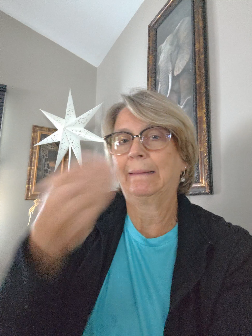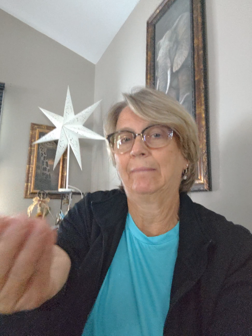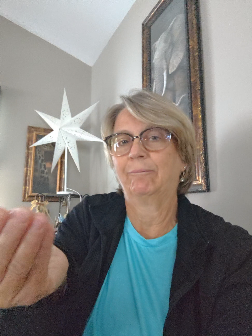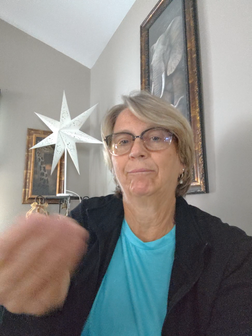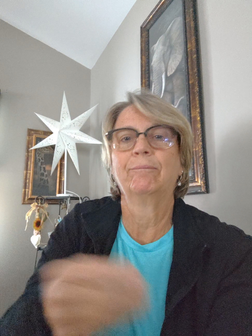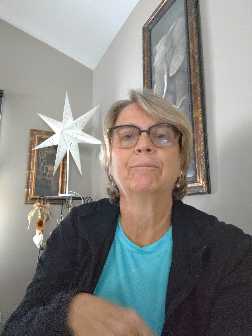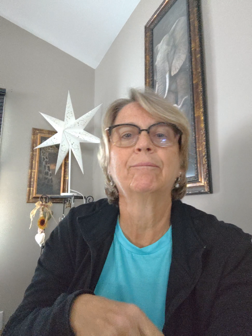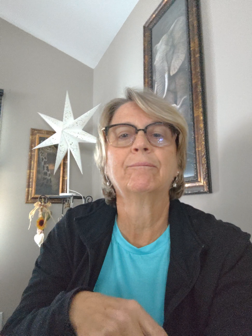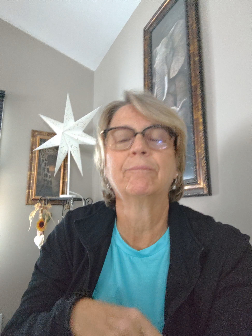give